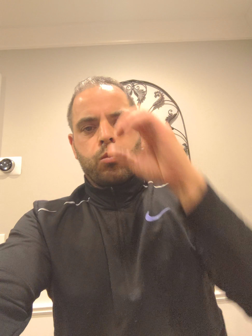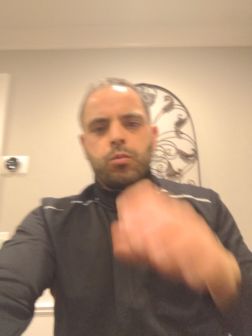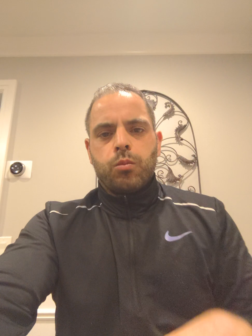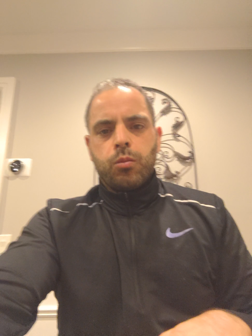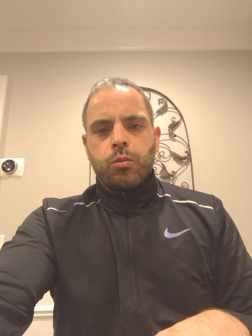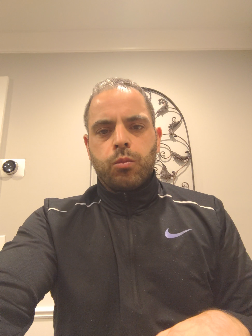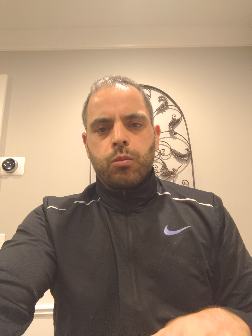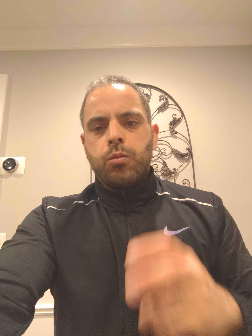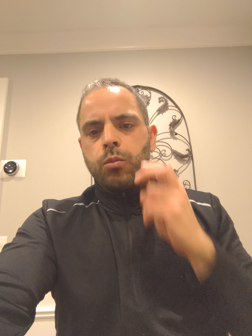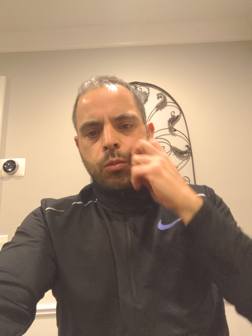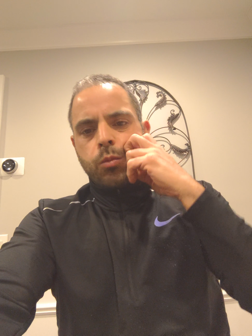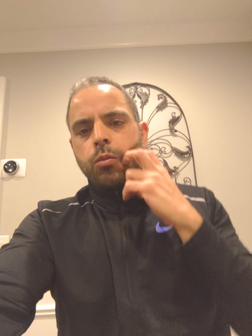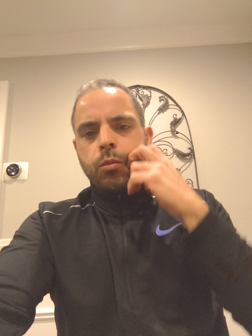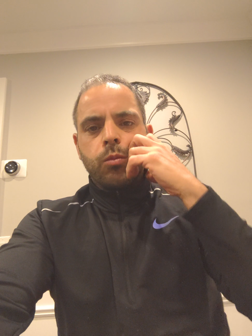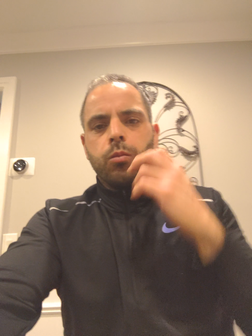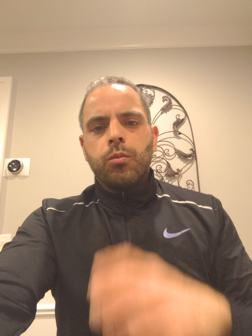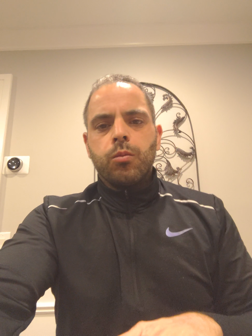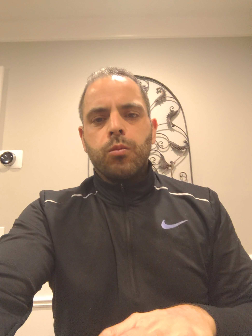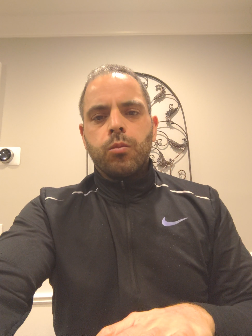gum